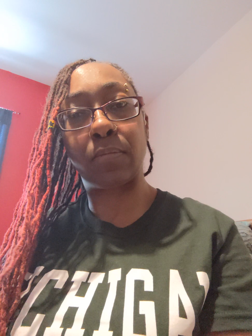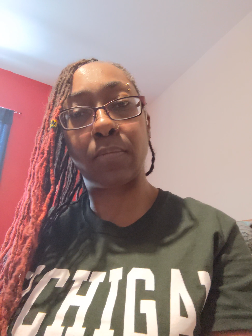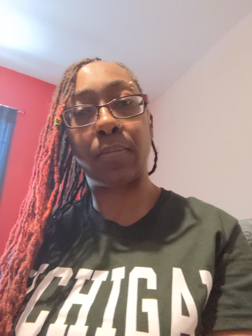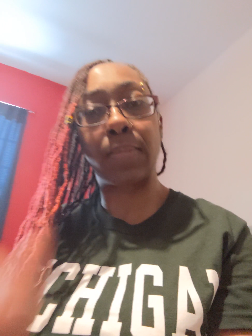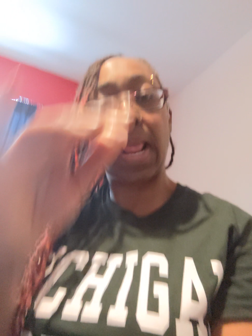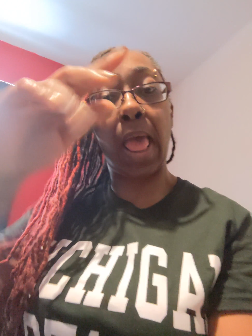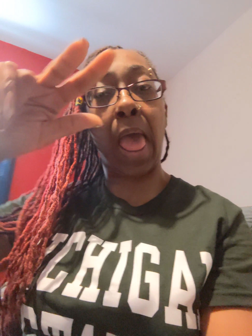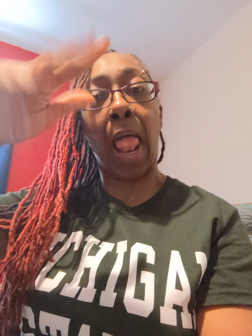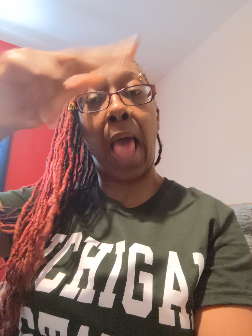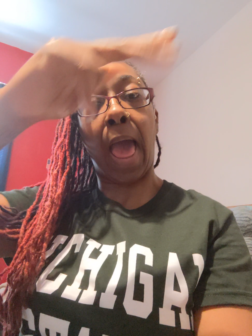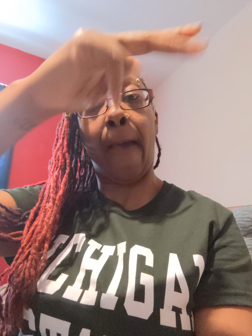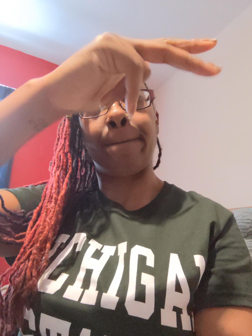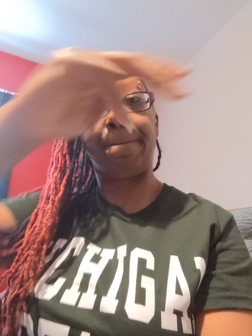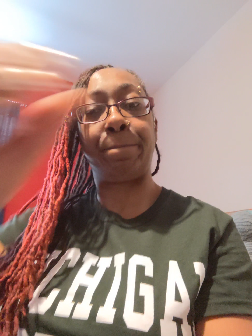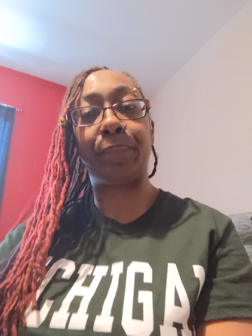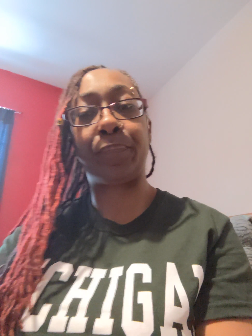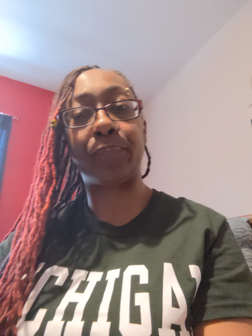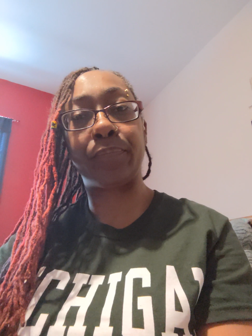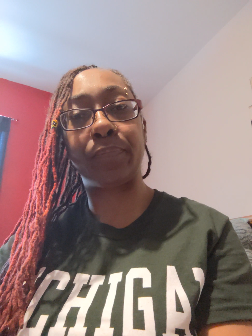helicopter